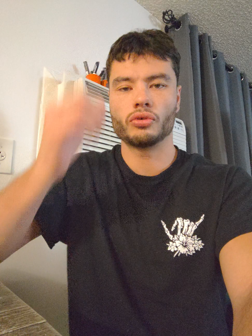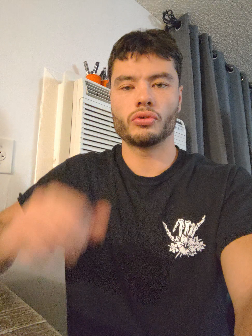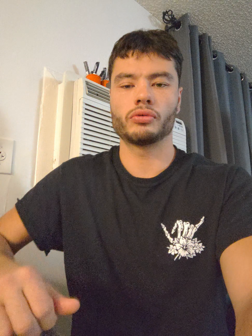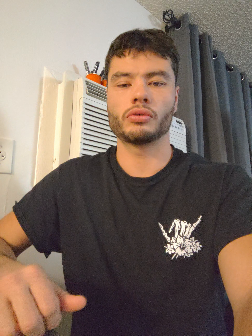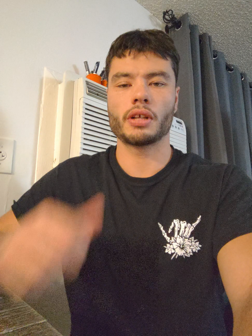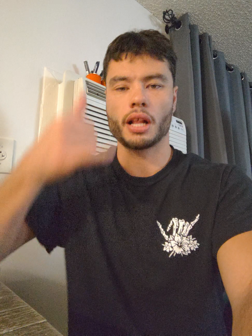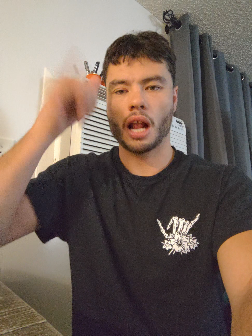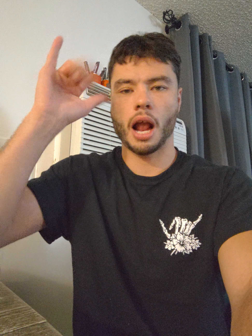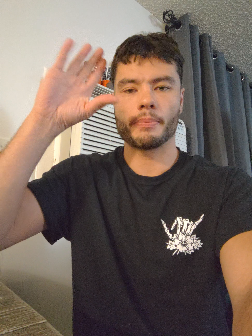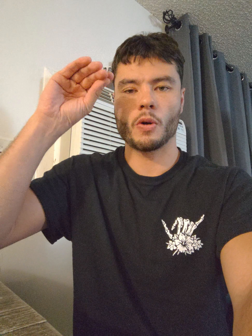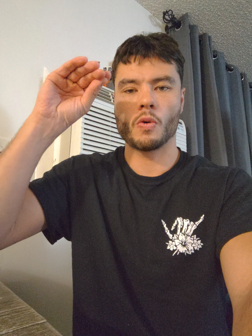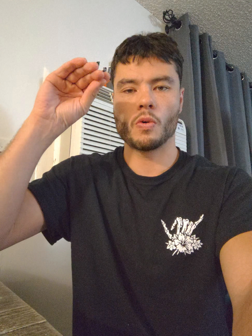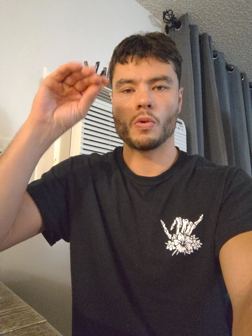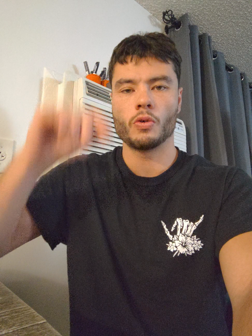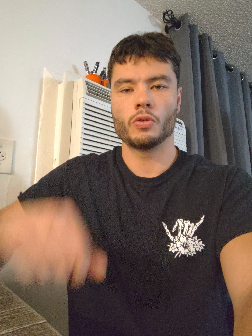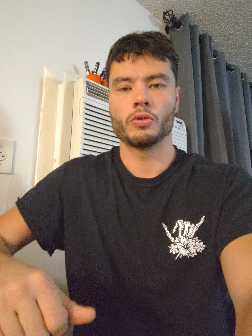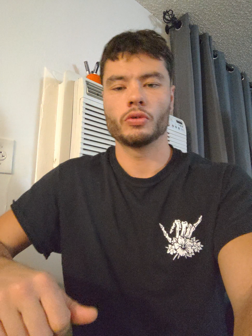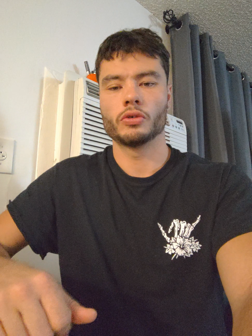cowboy